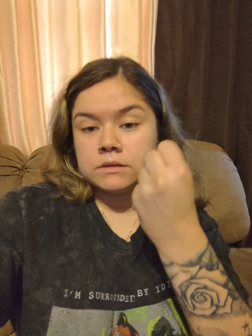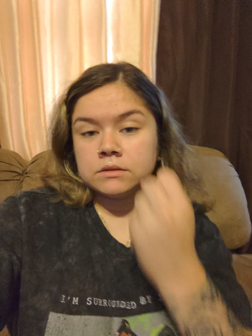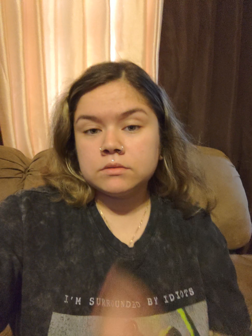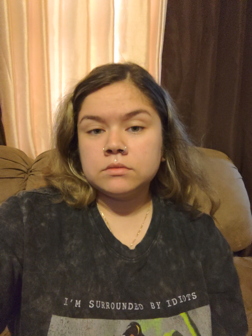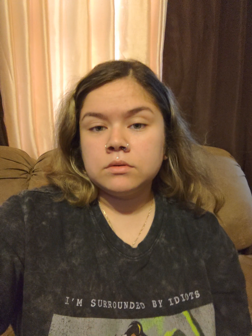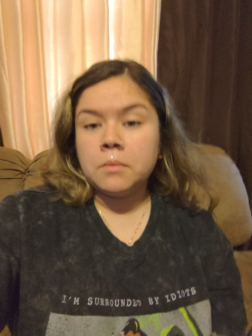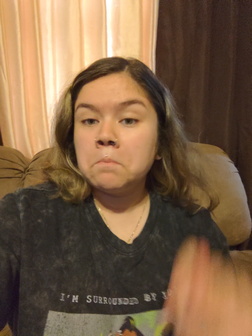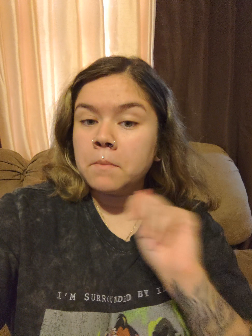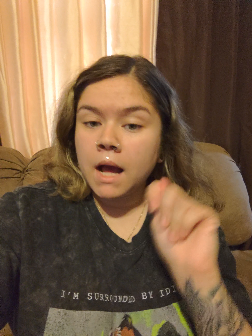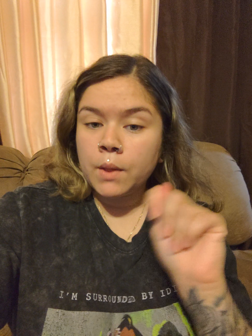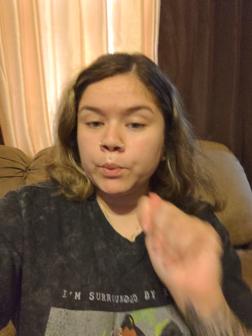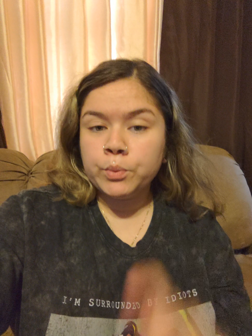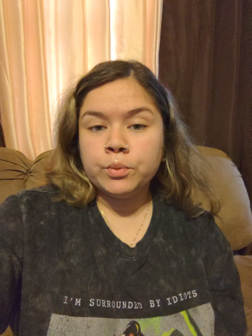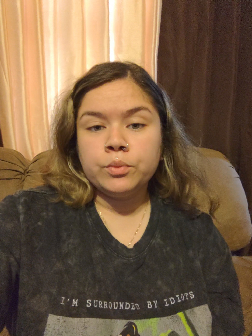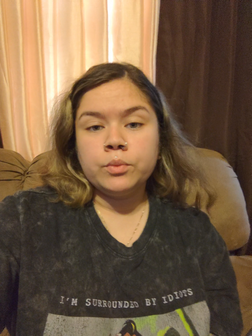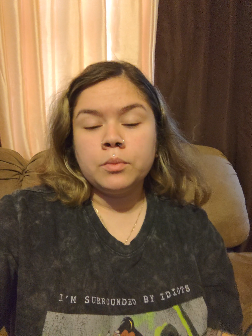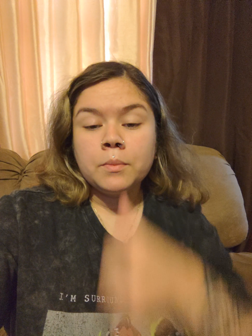bathroom